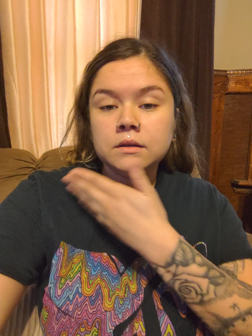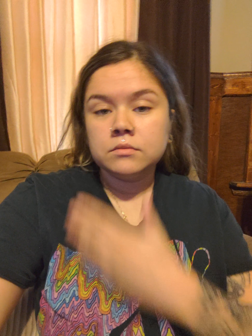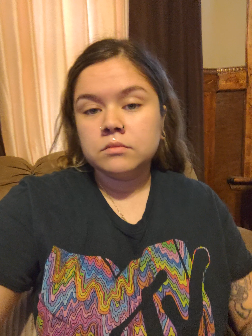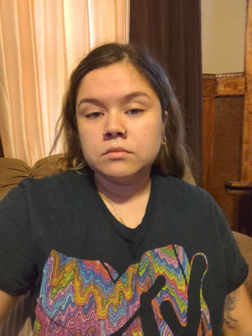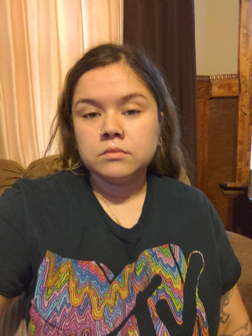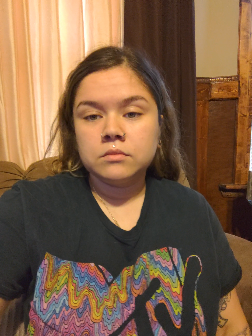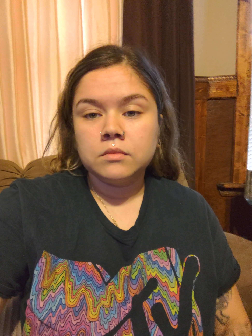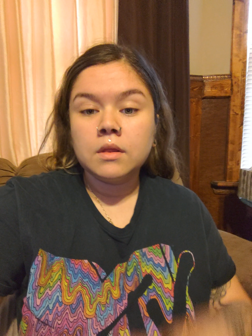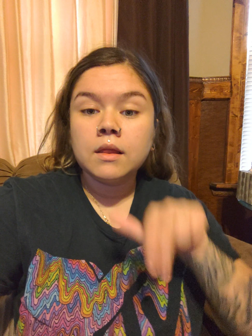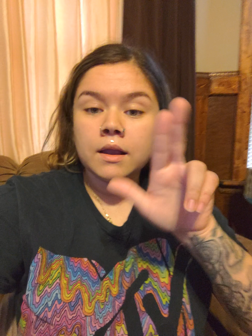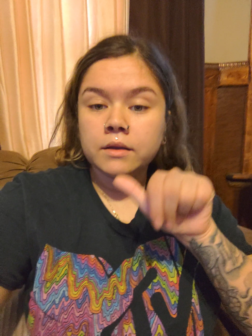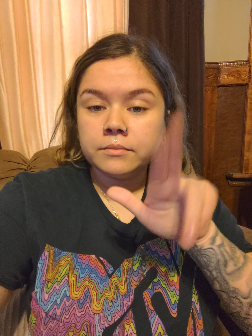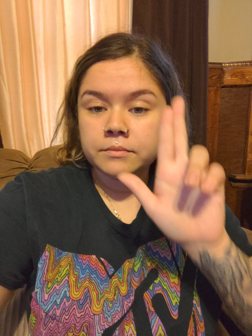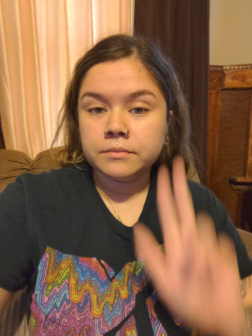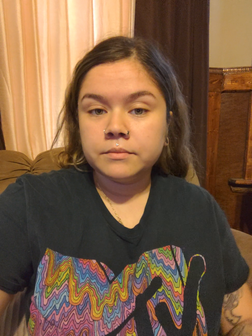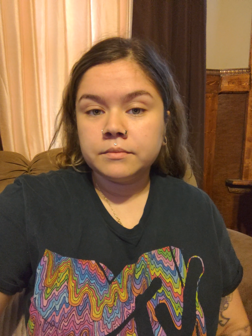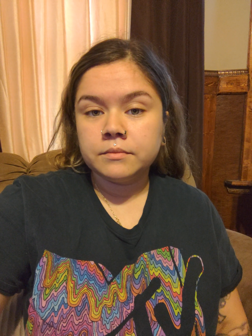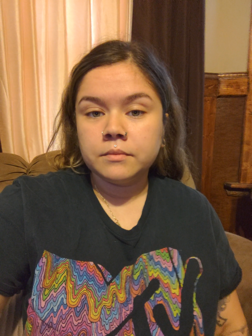lick